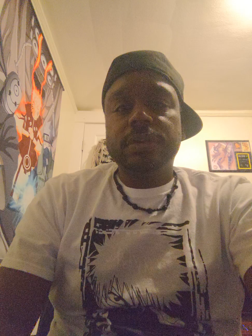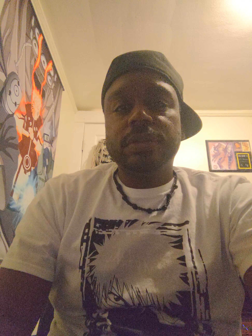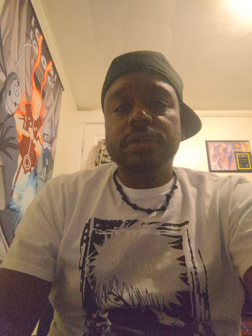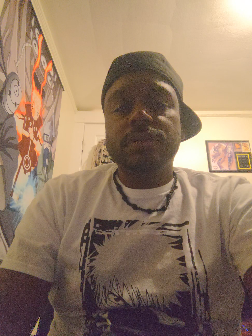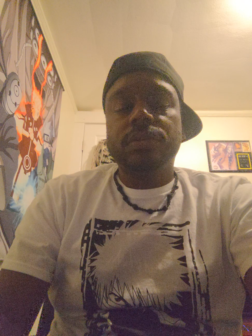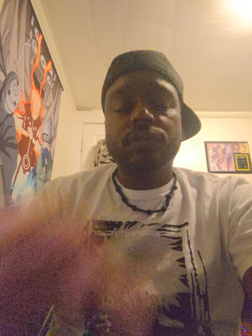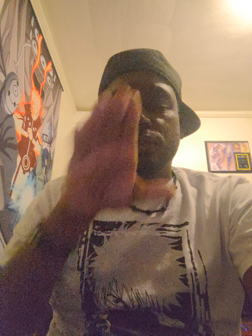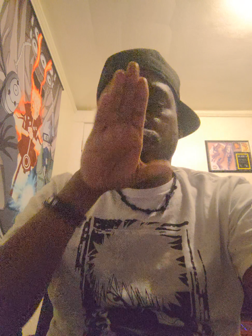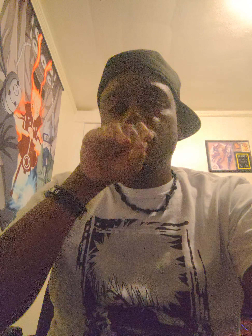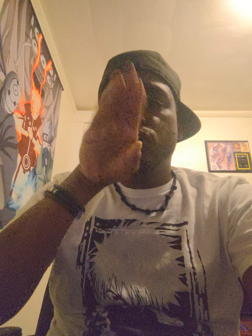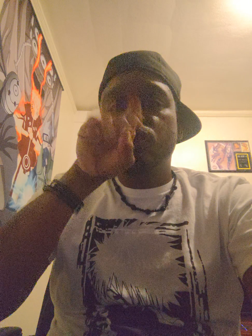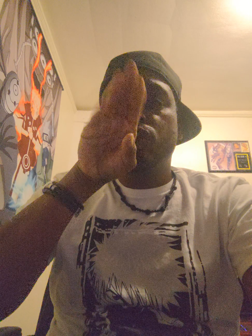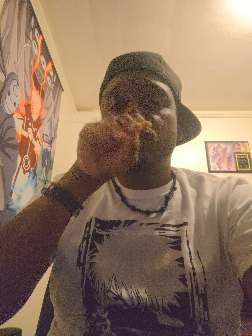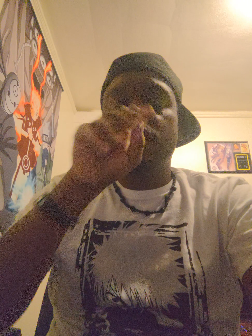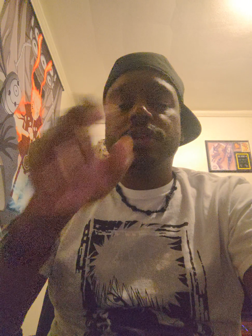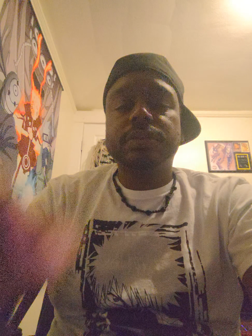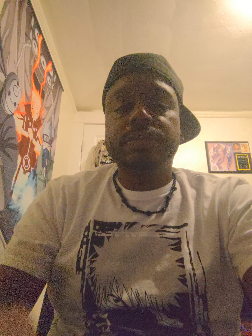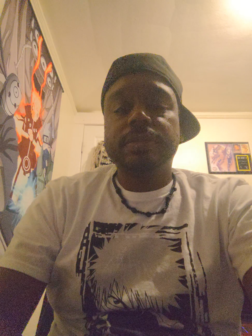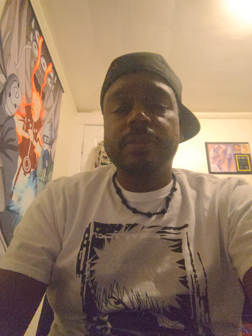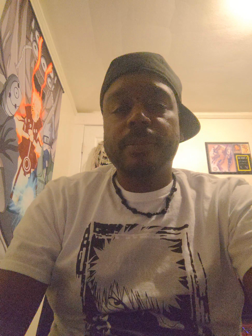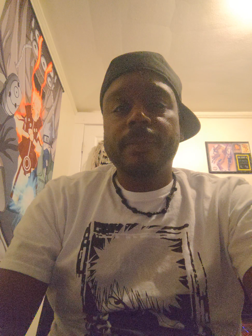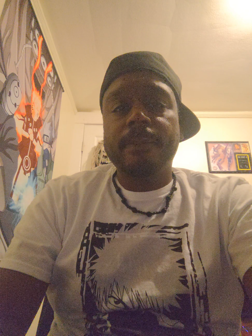goose